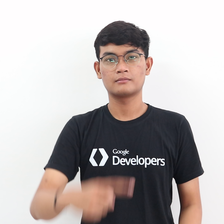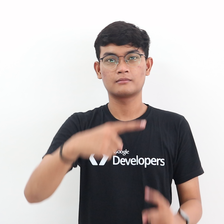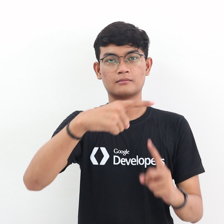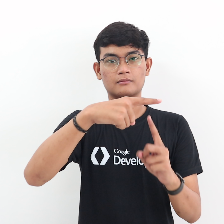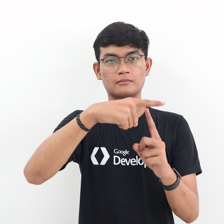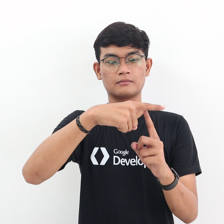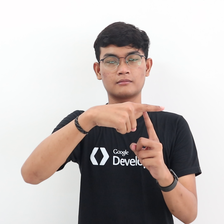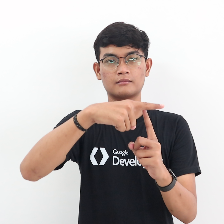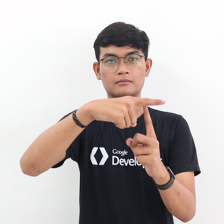T